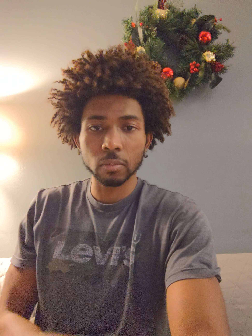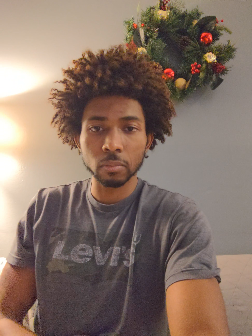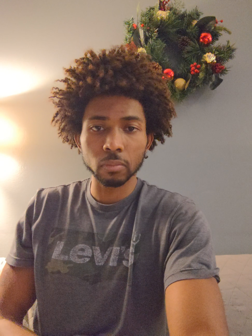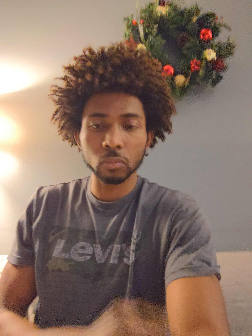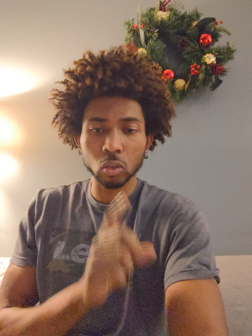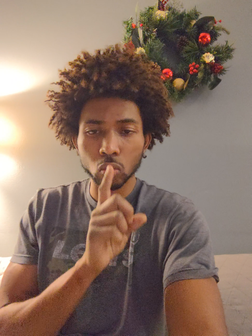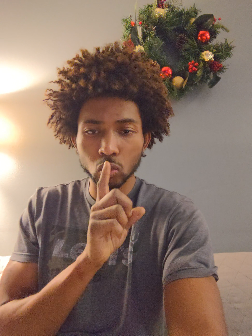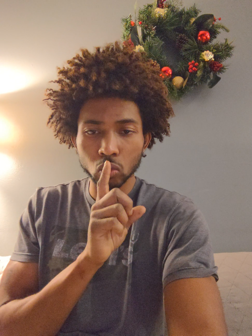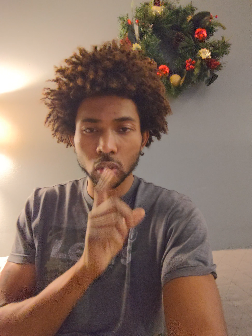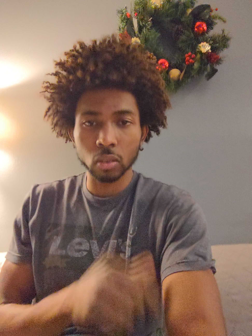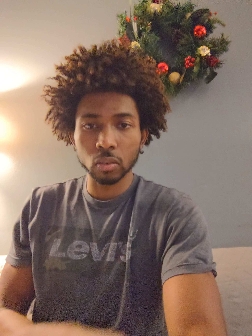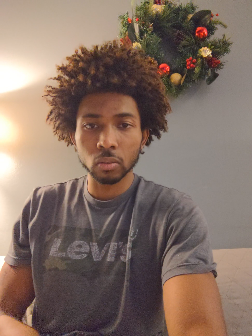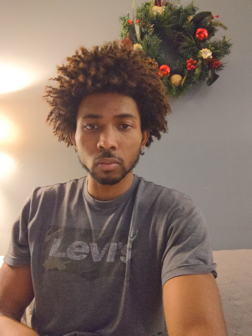shhh